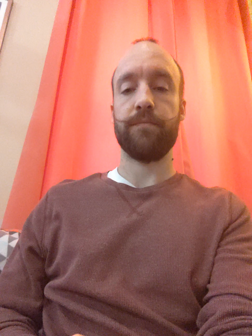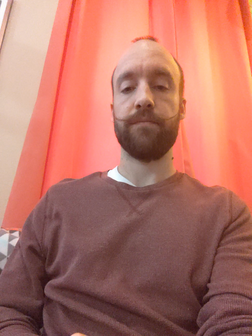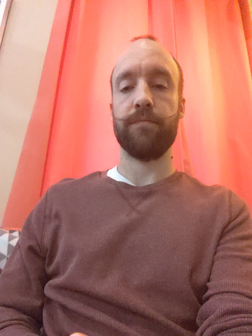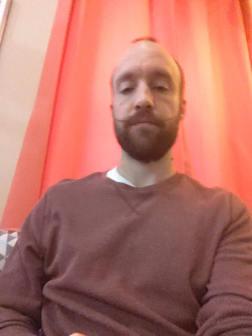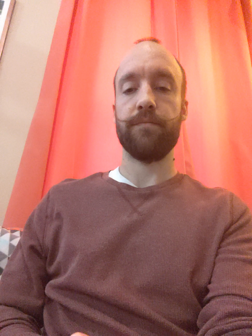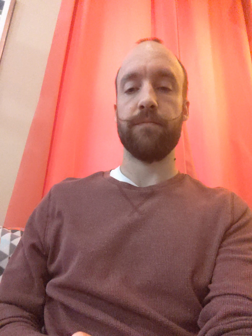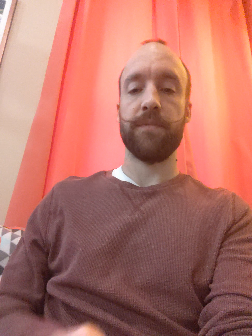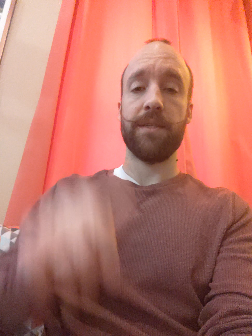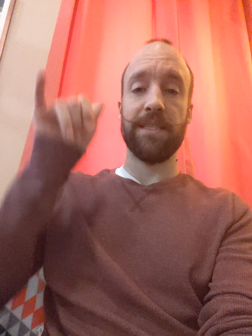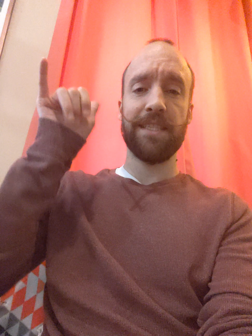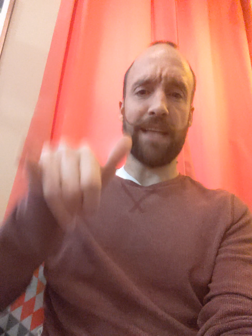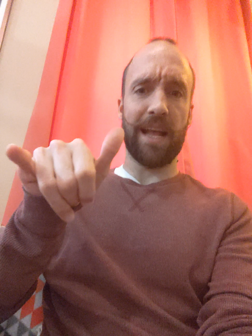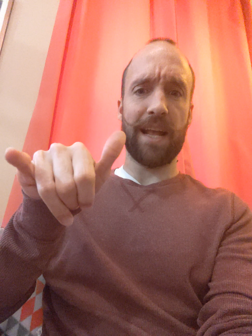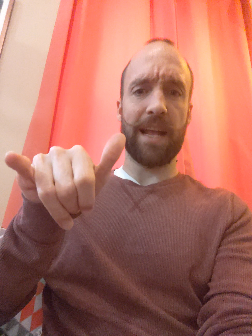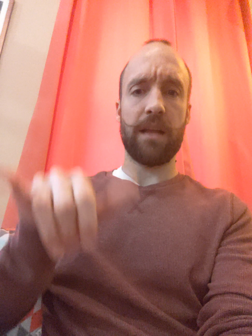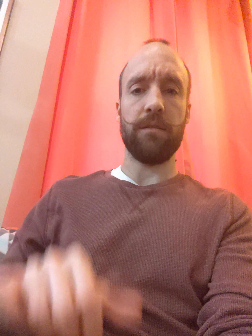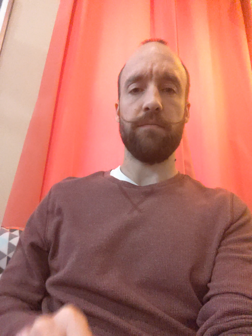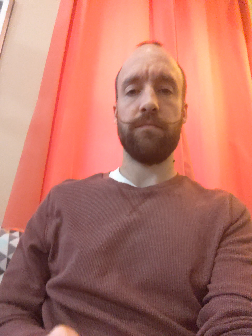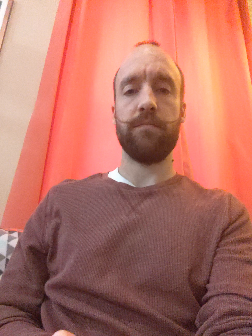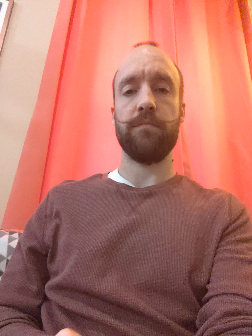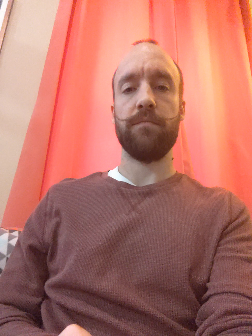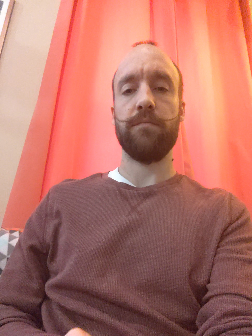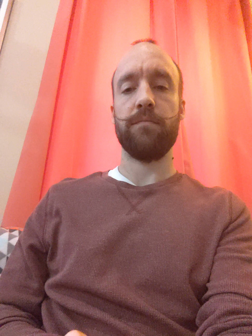stay